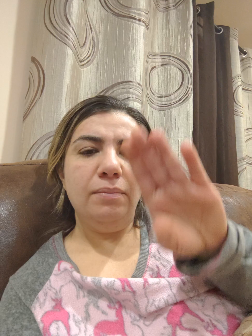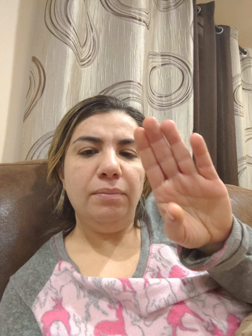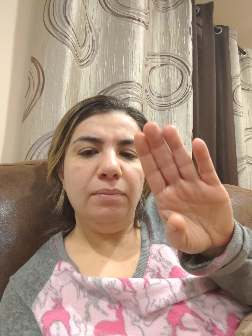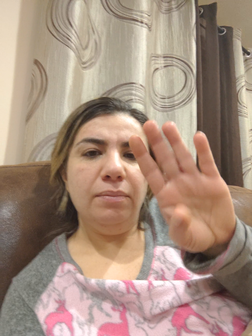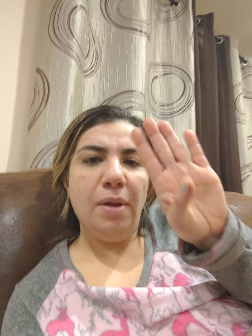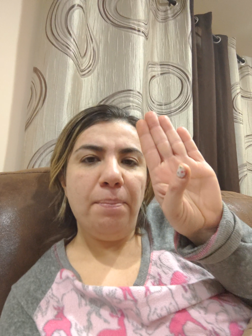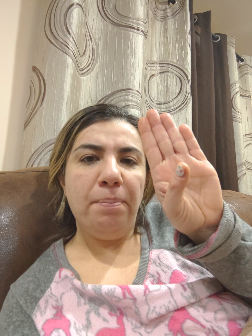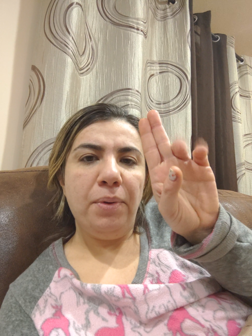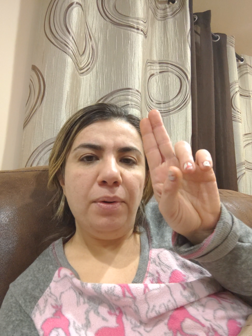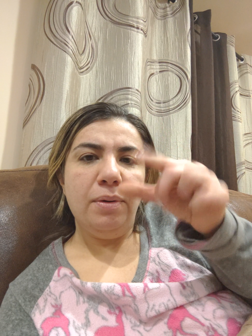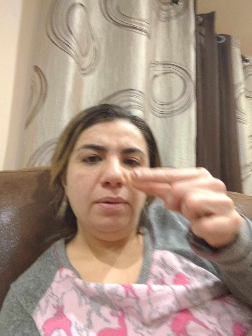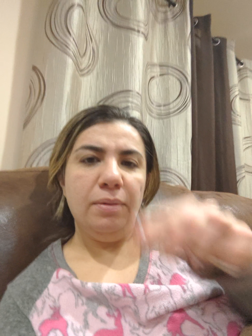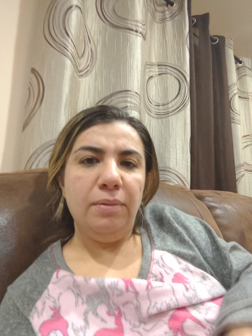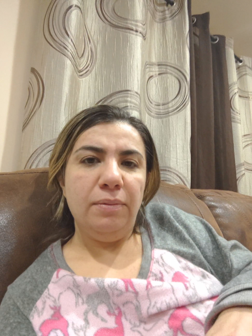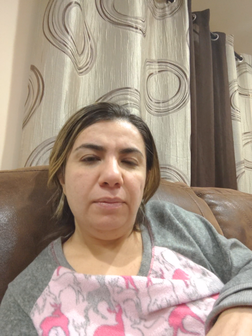bug